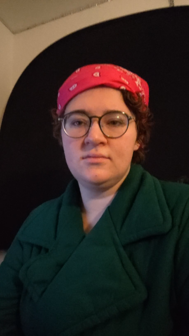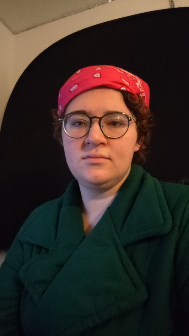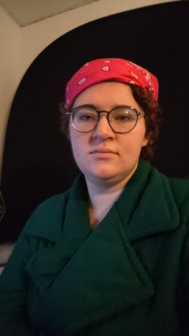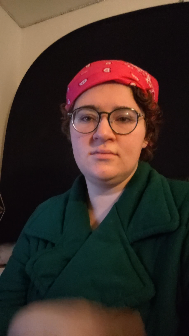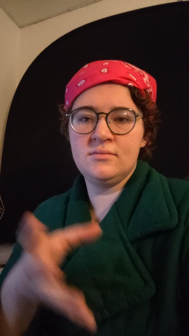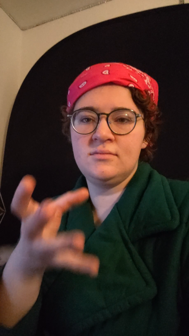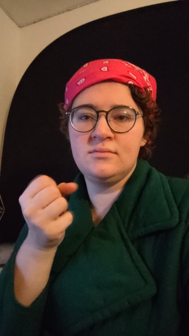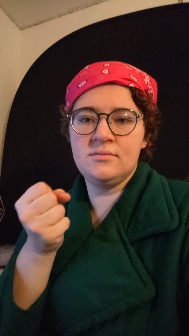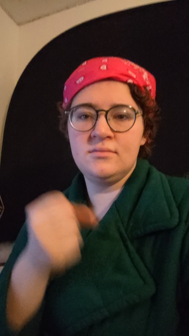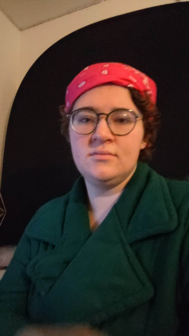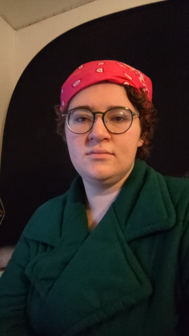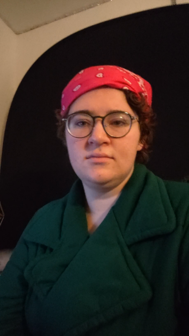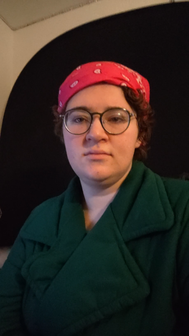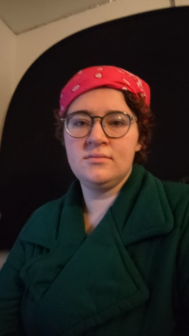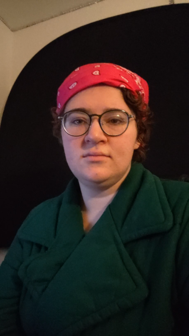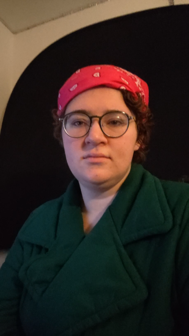get